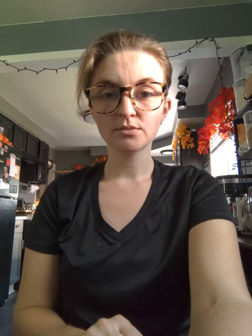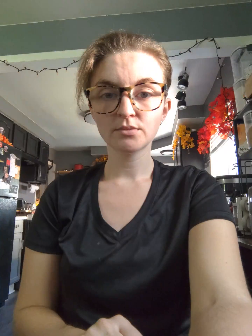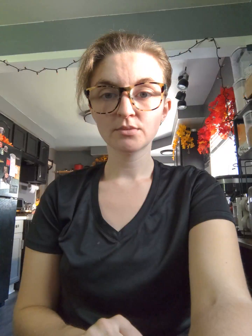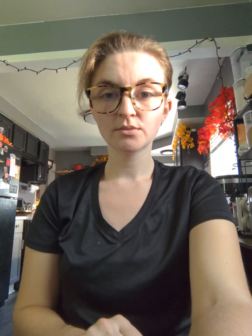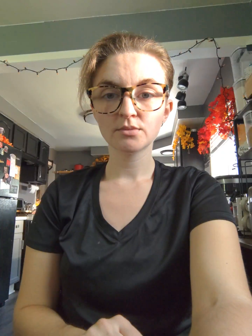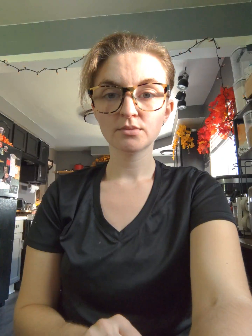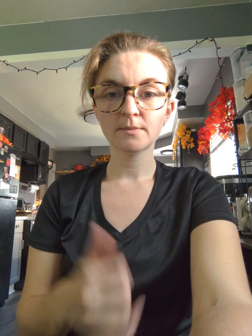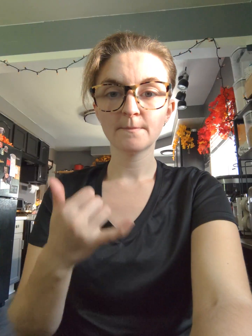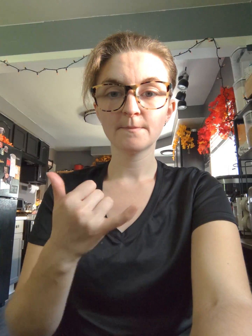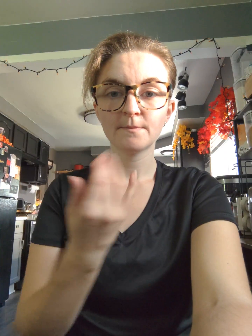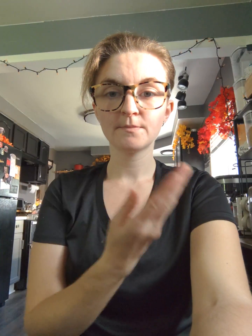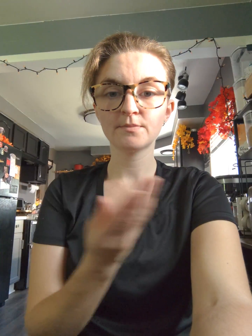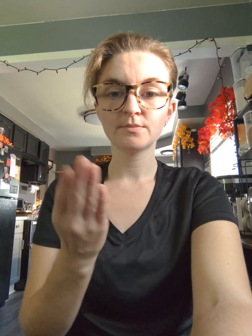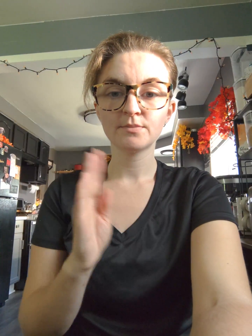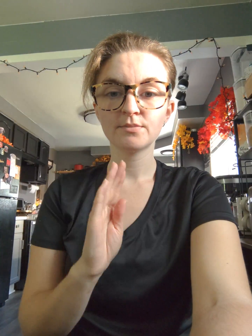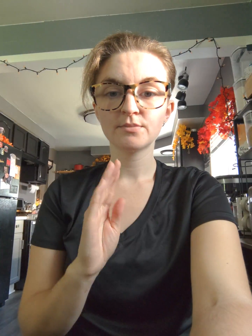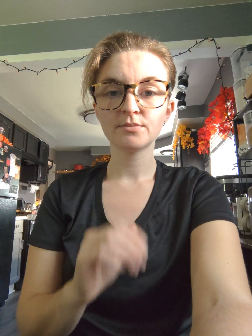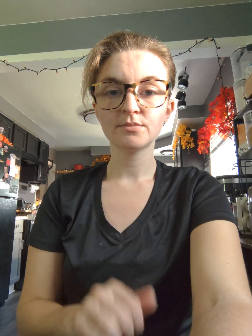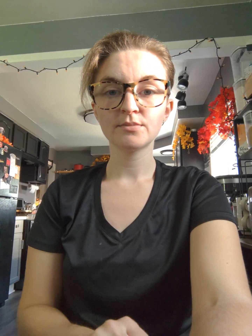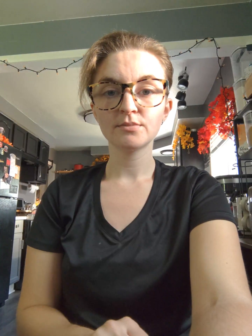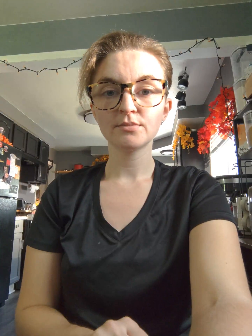playpen